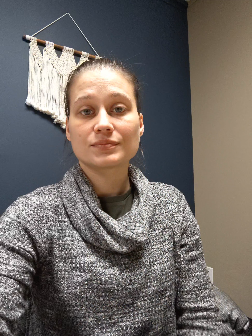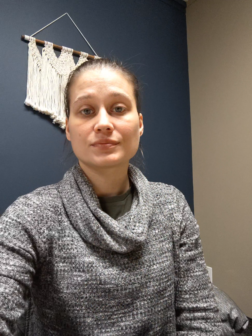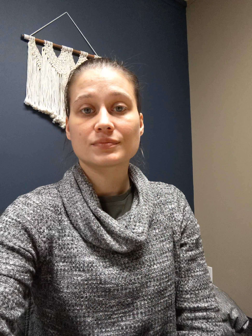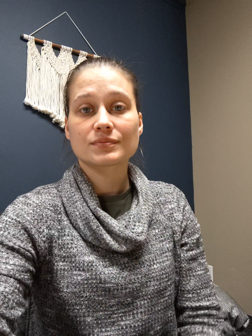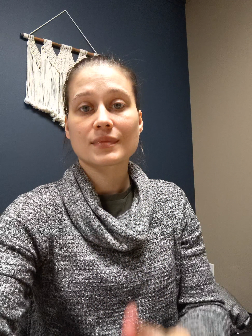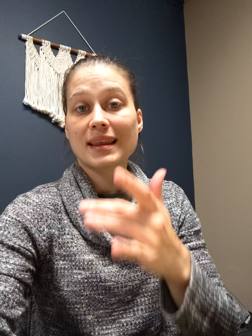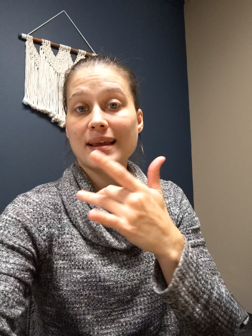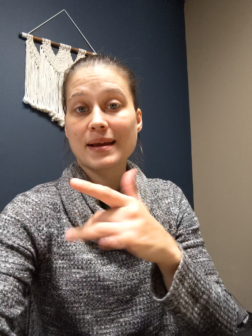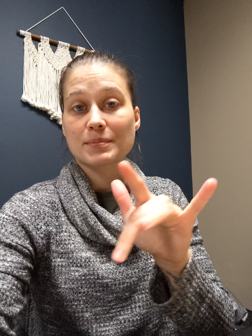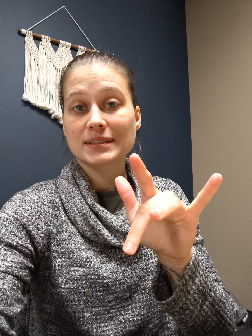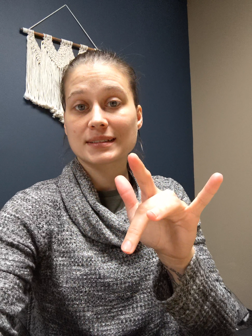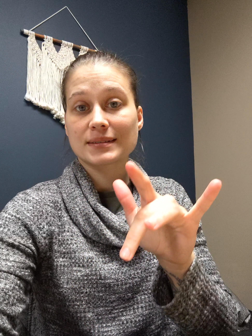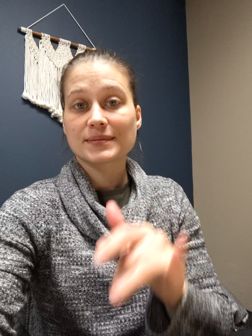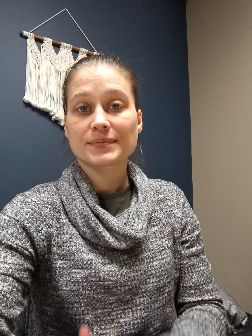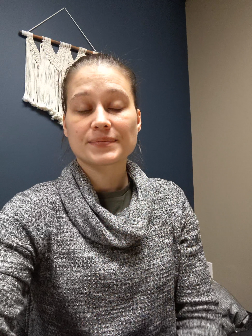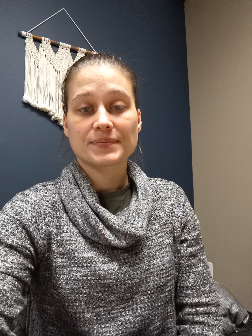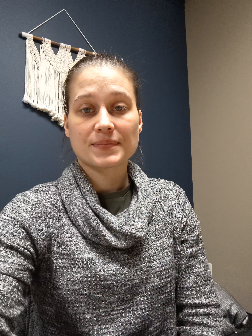empty